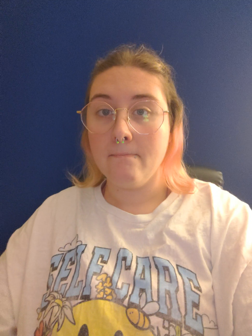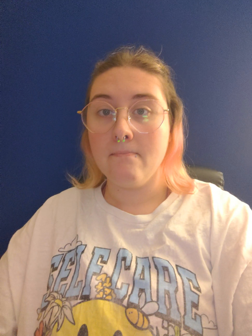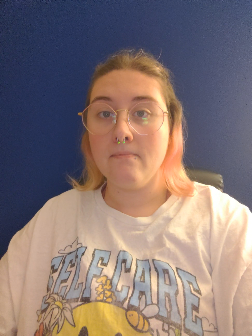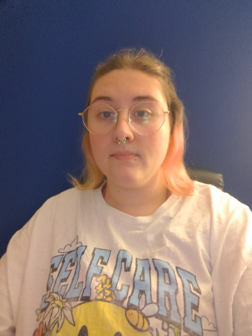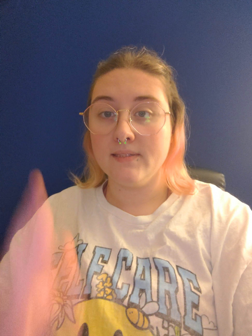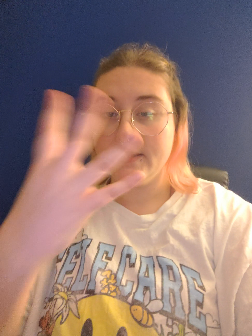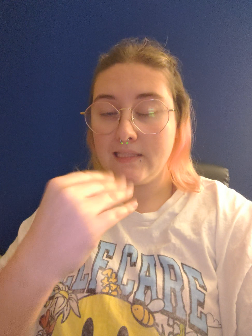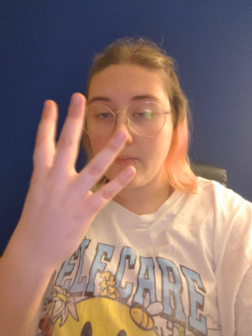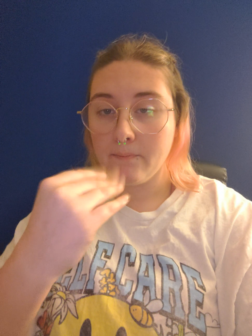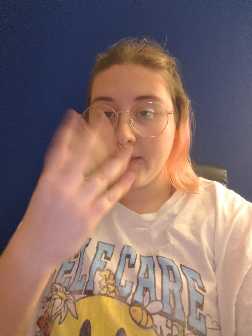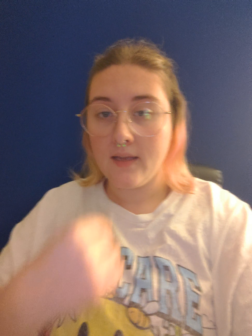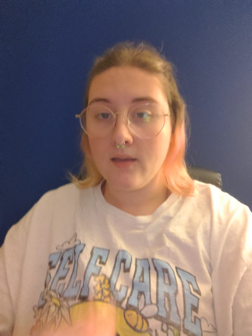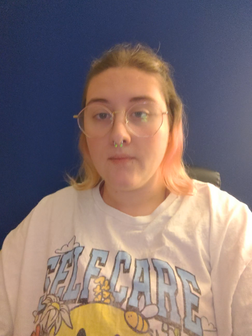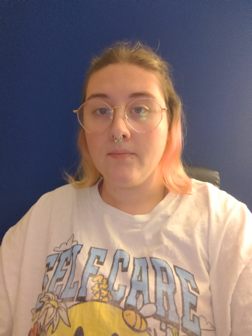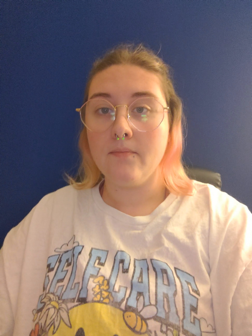sleepy